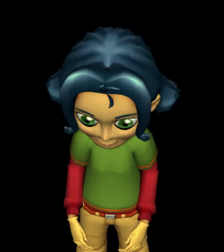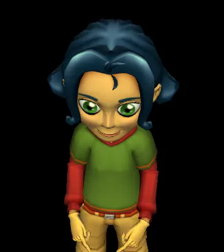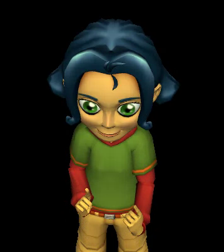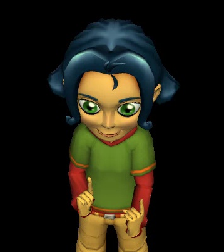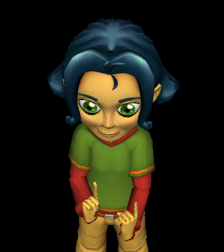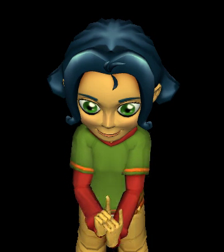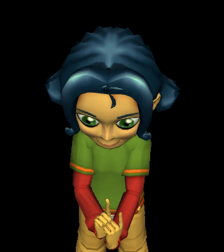يقابل